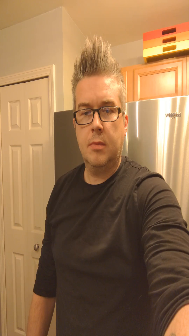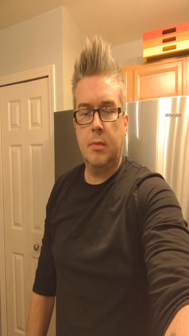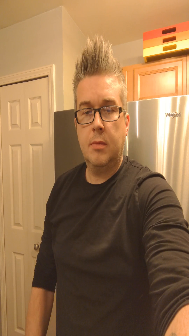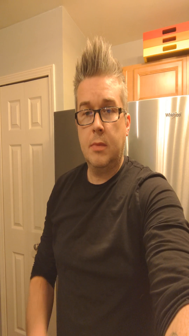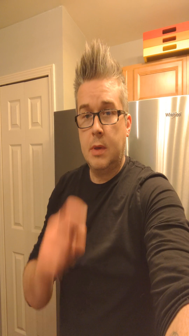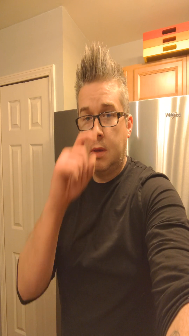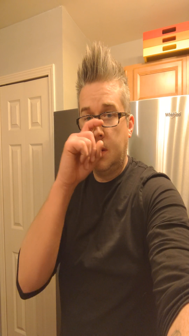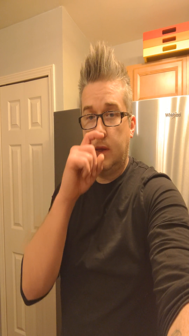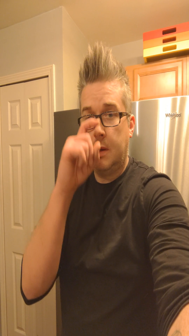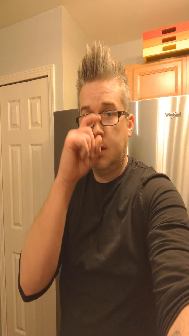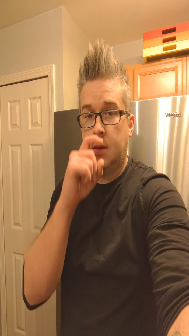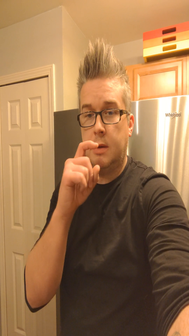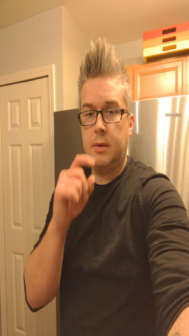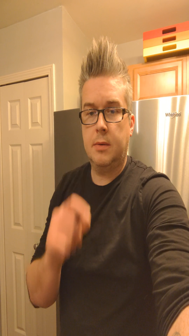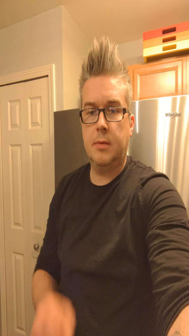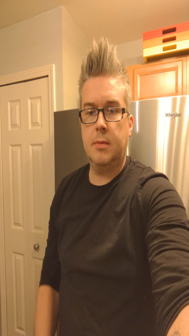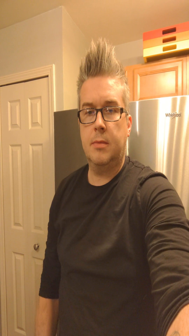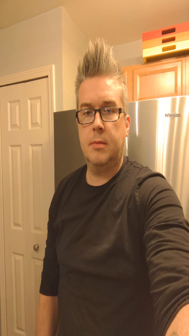doll